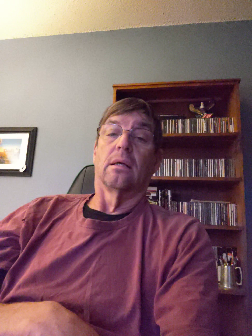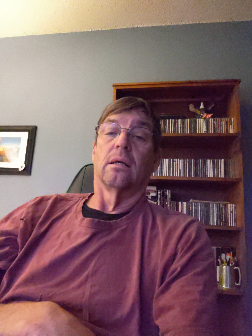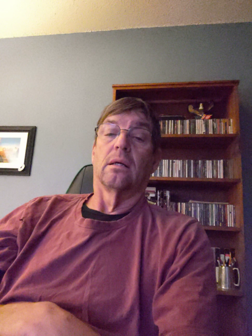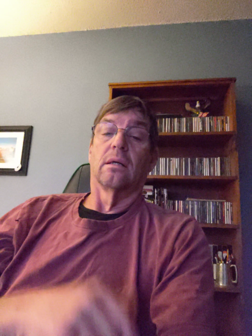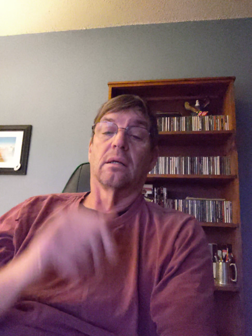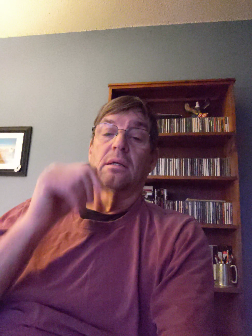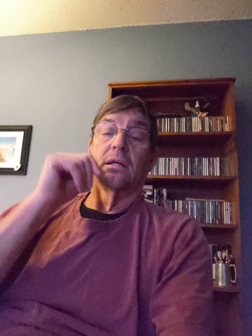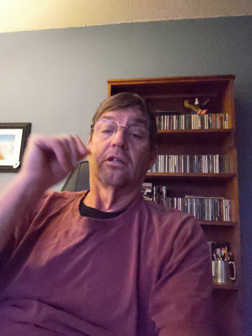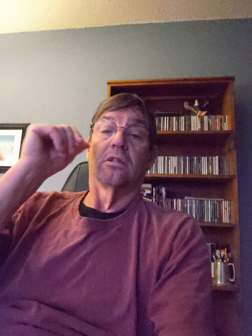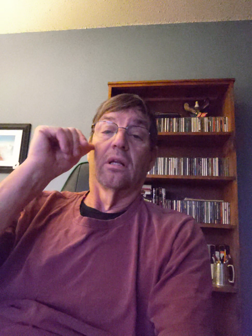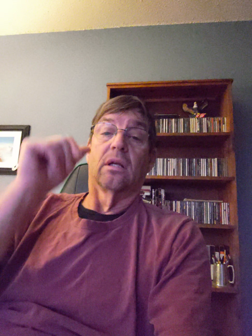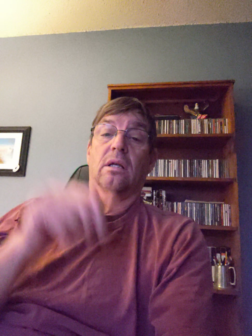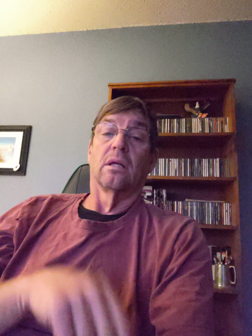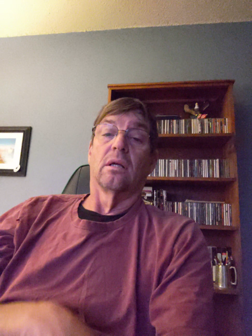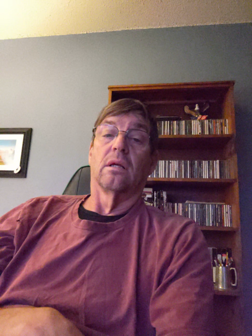yesterday